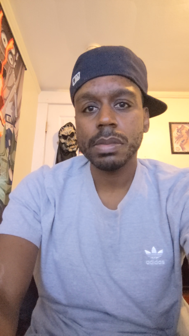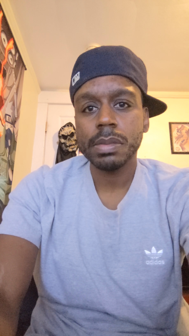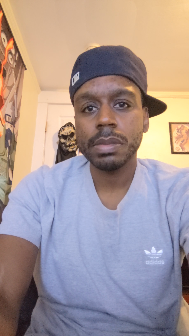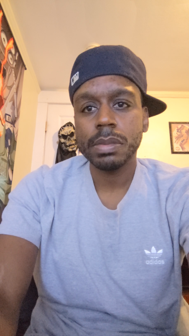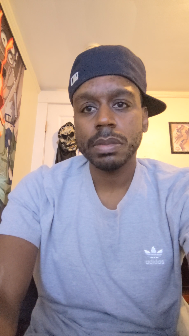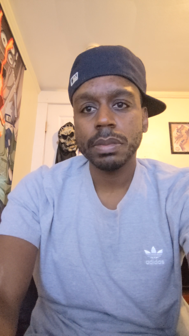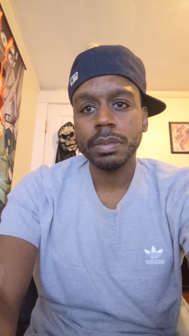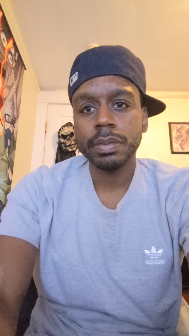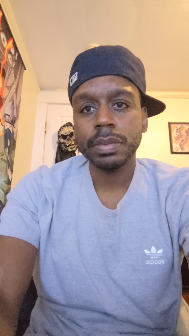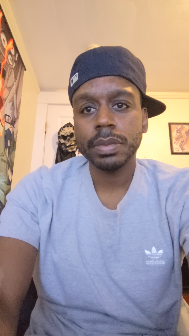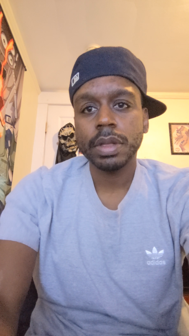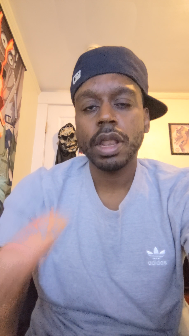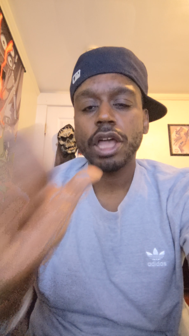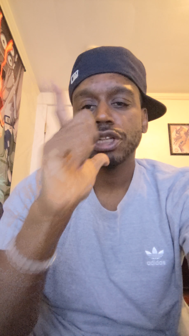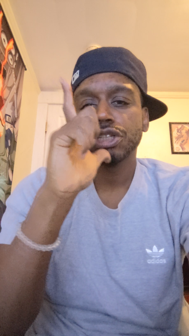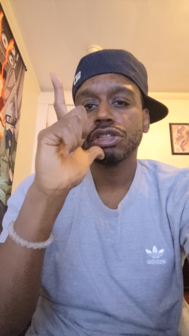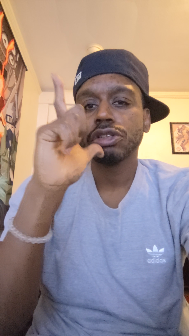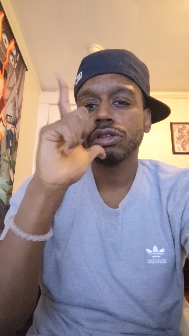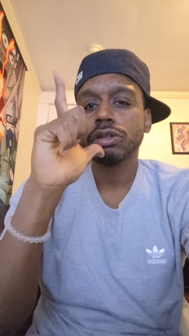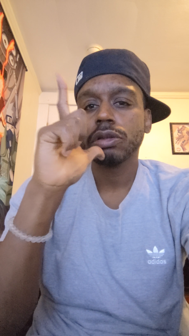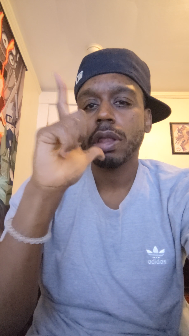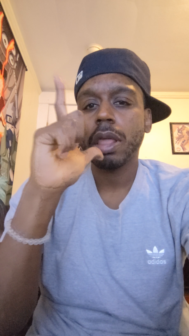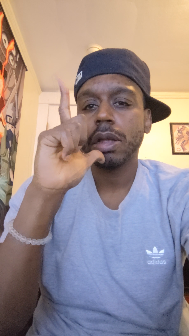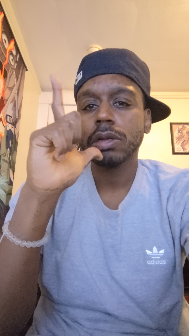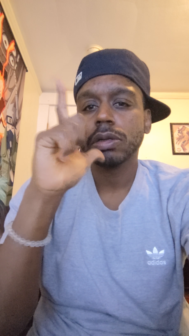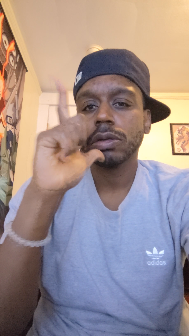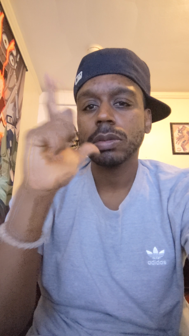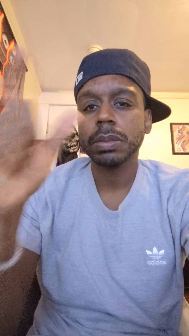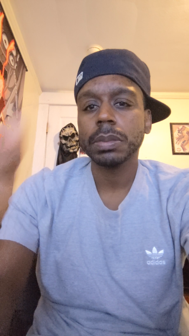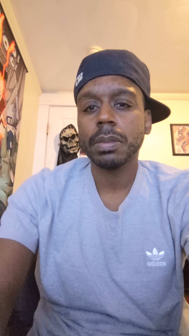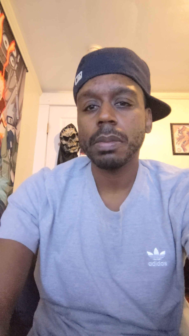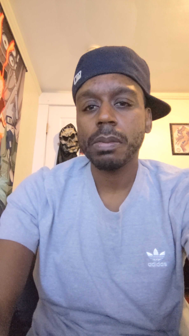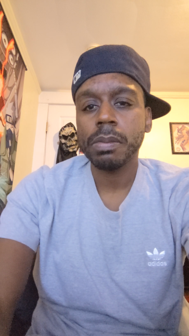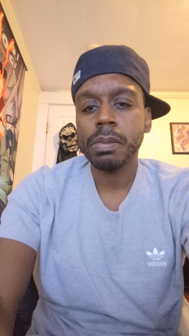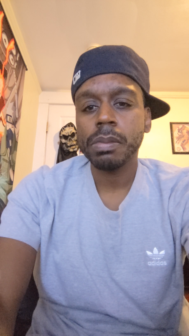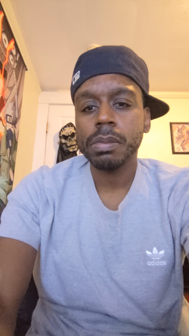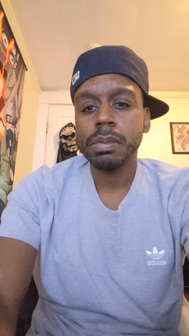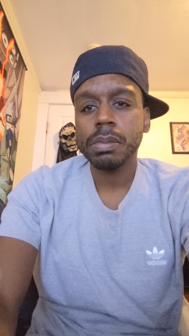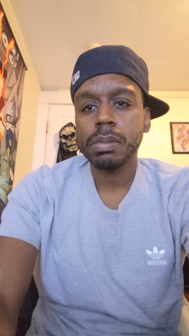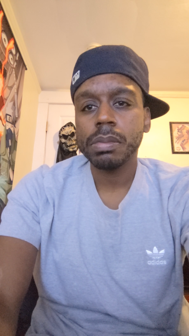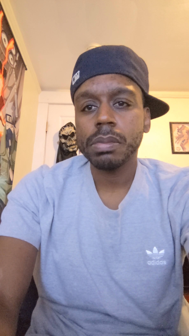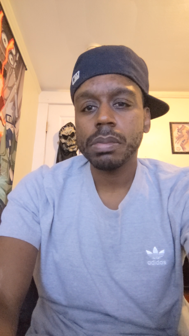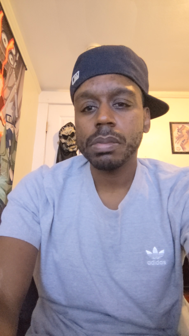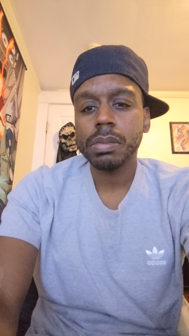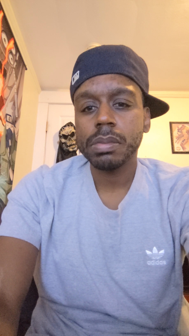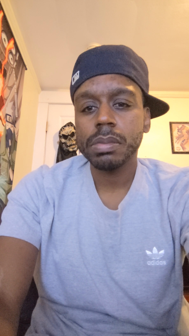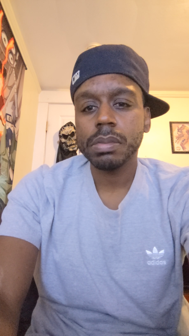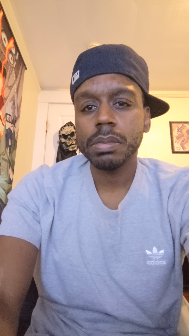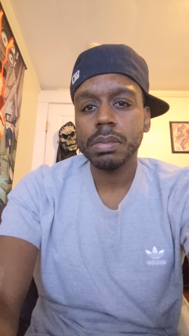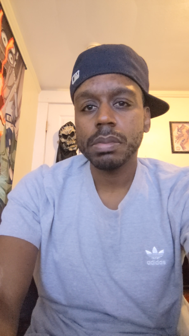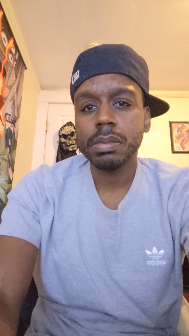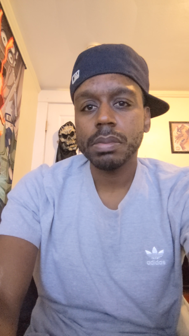lunch